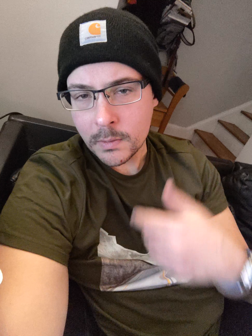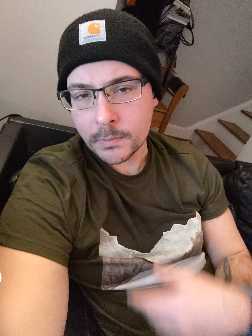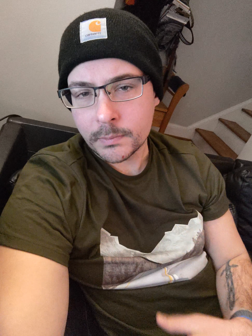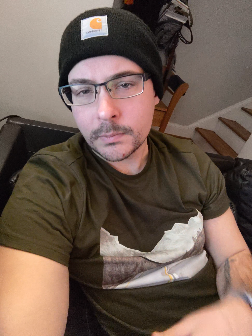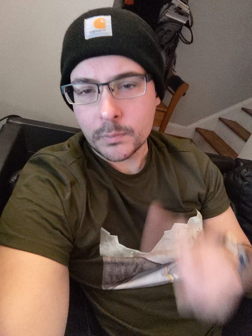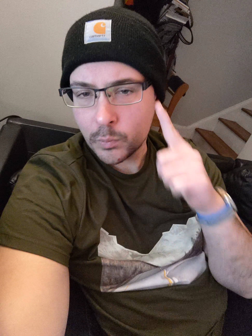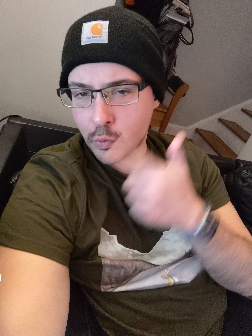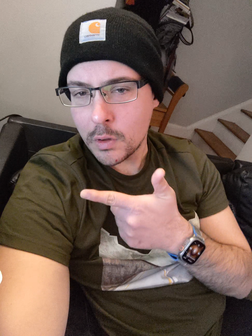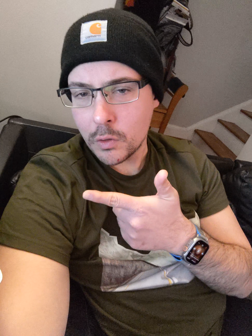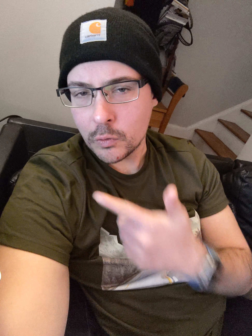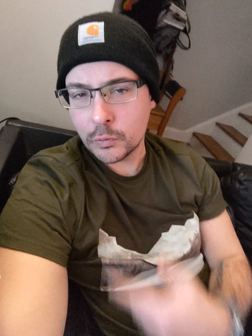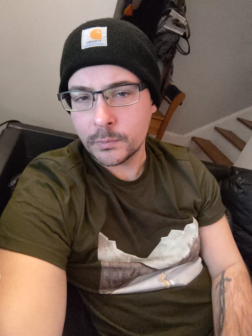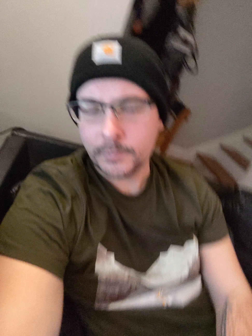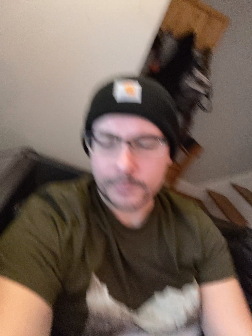brother